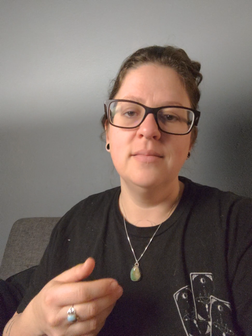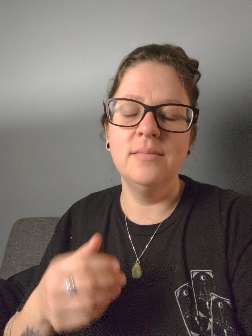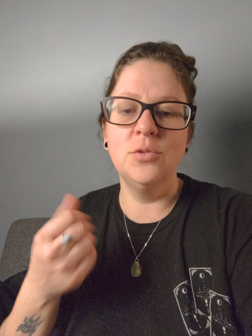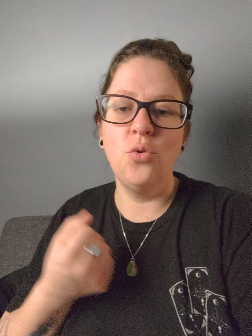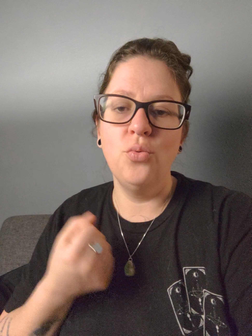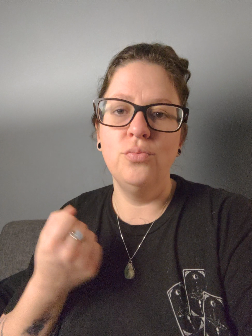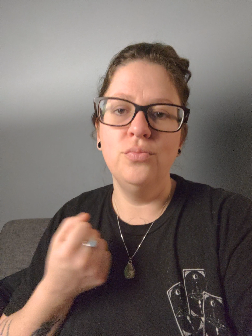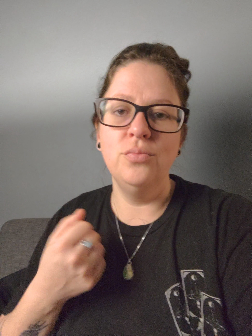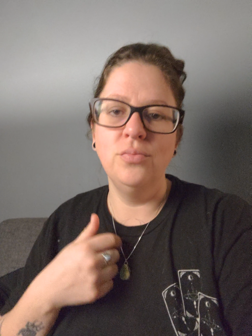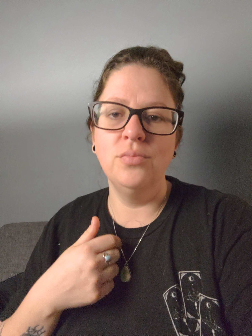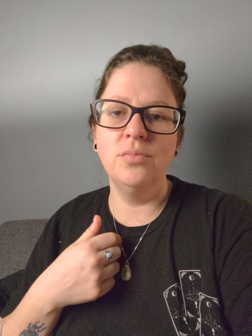car